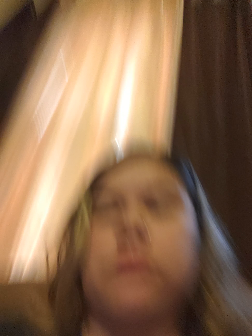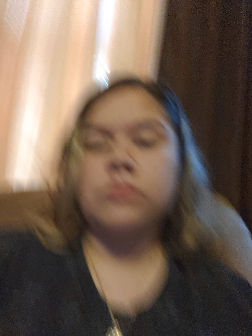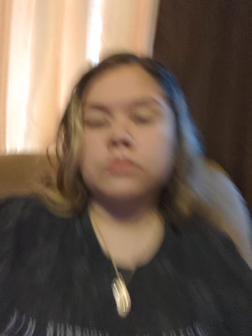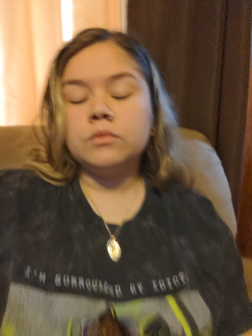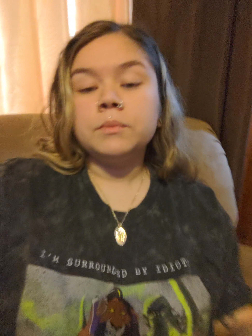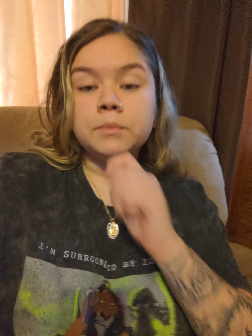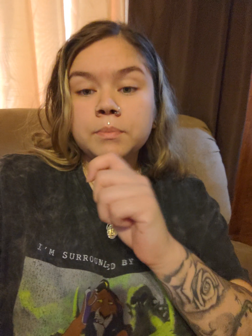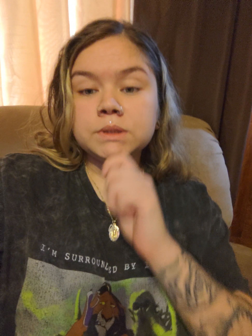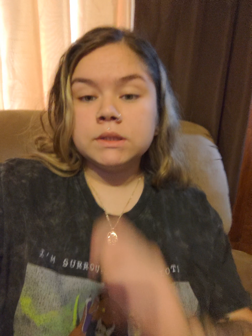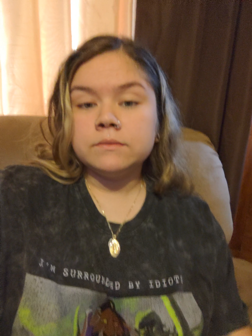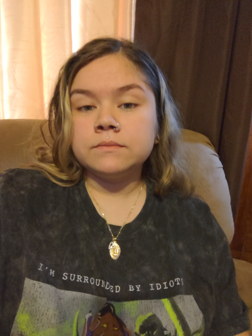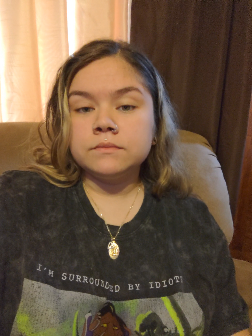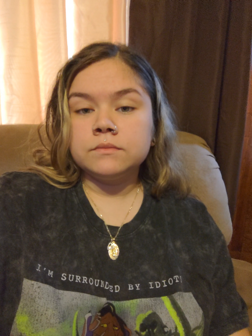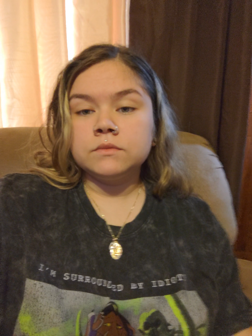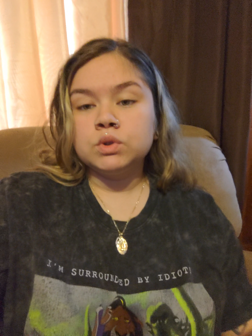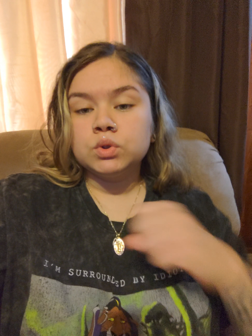popsicle